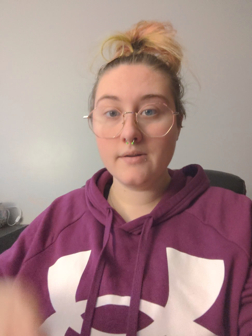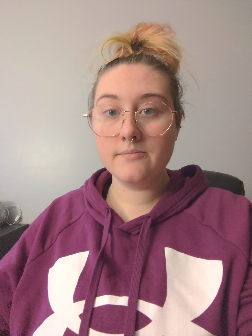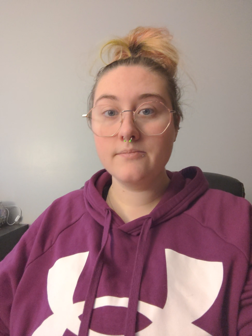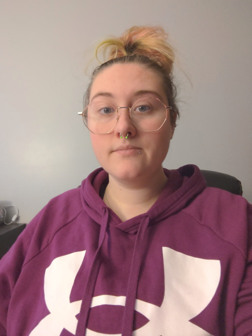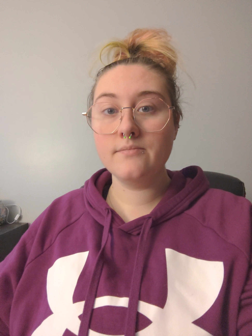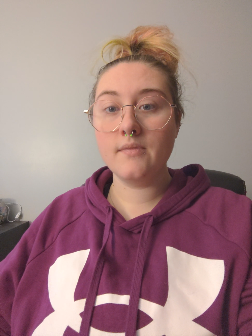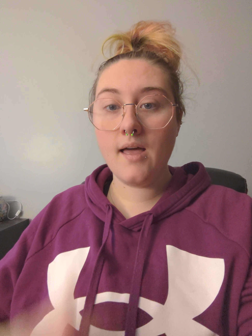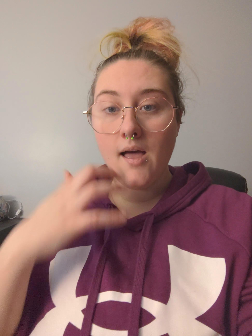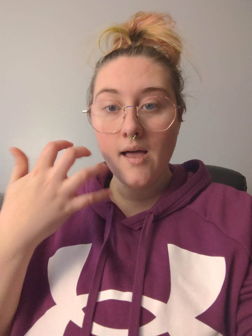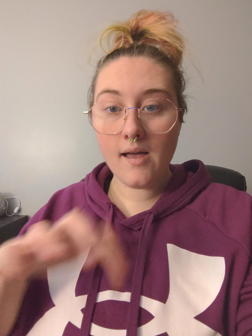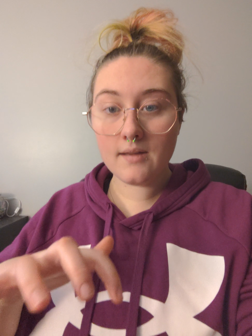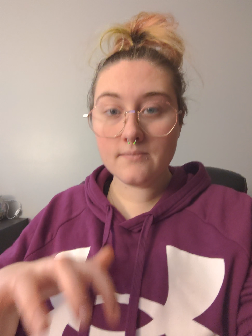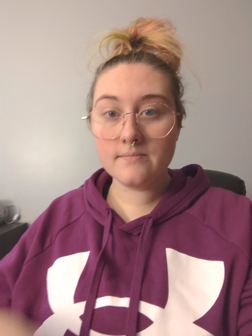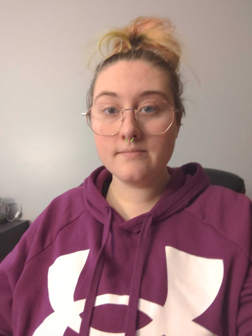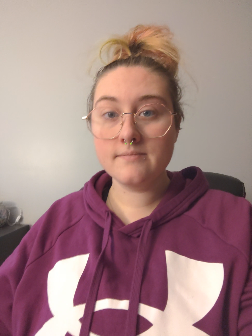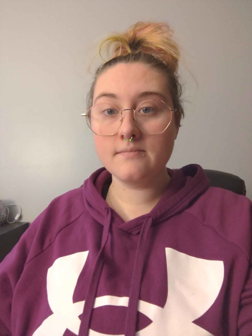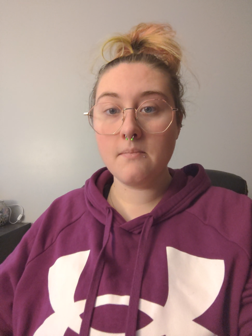hot